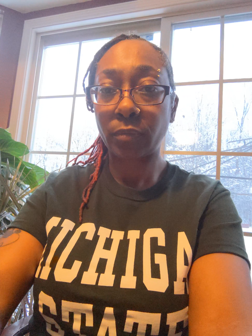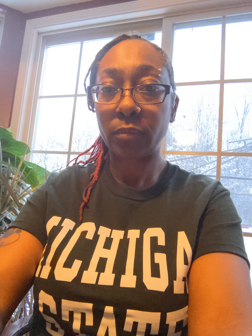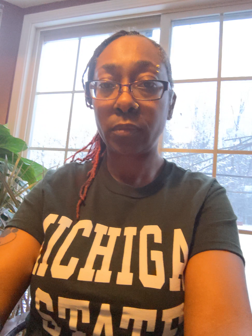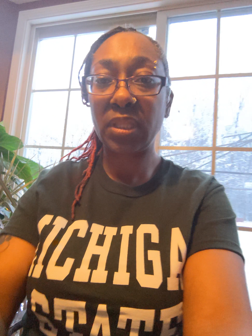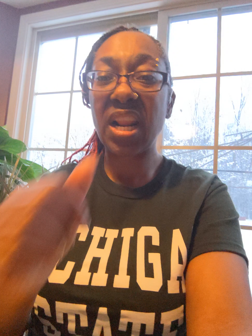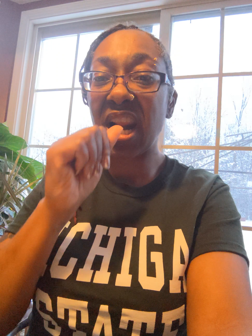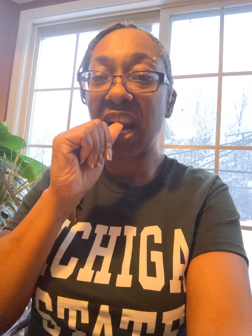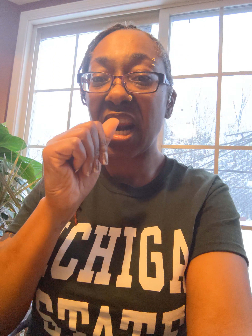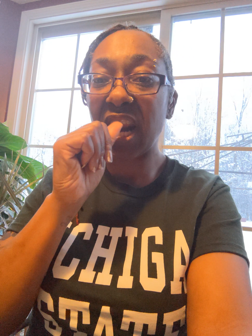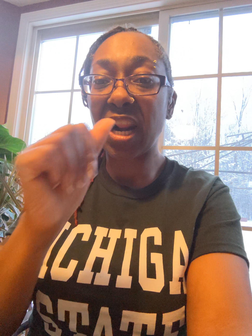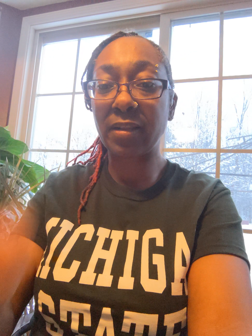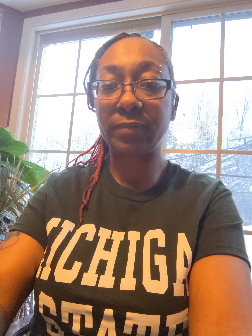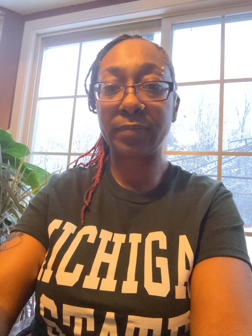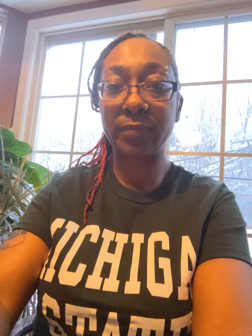nuts